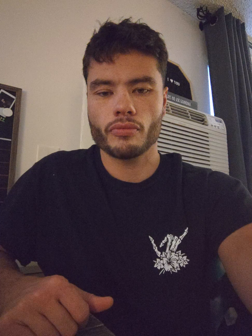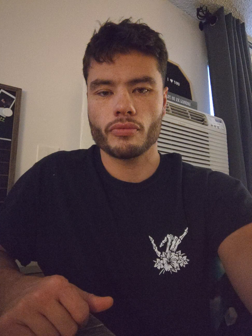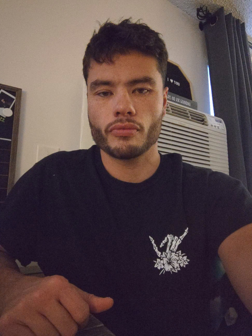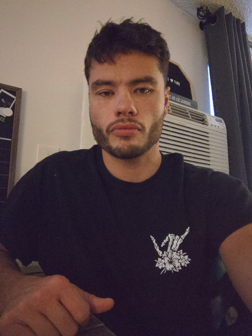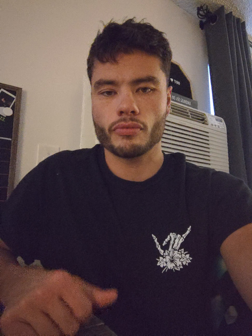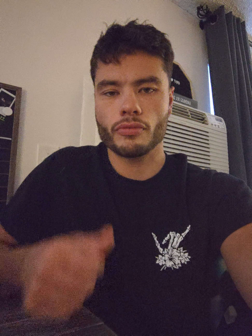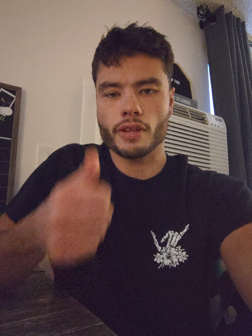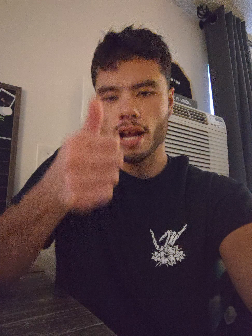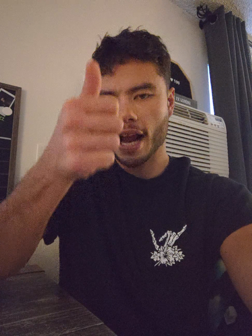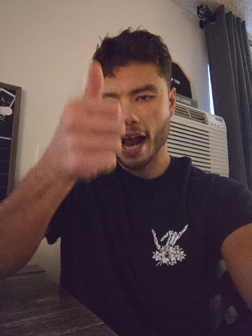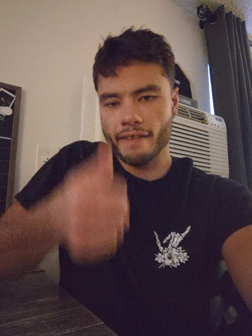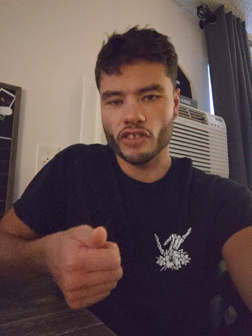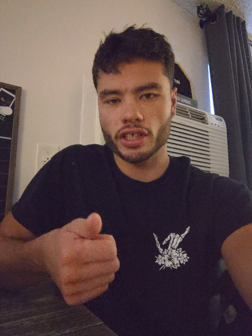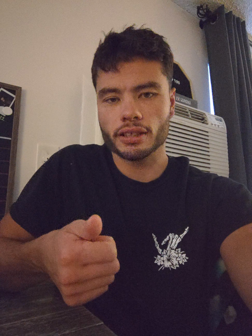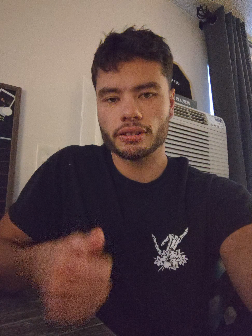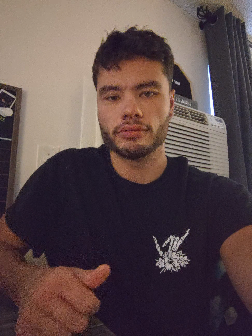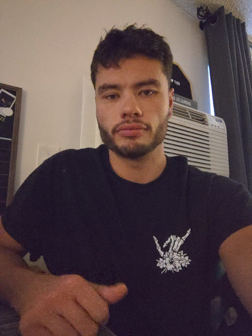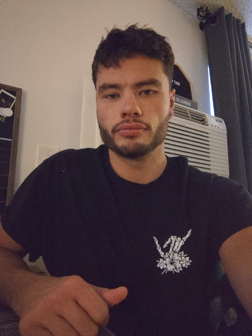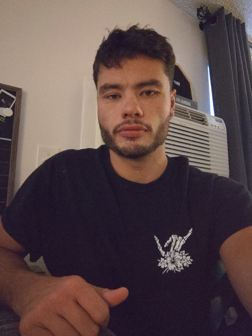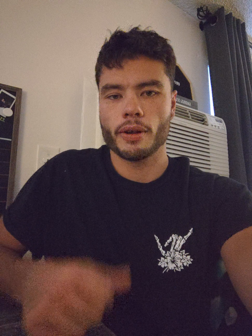every